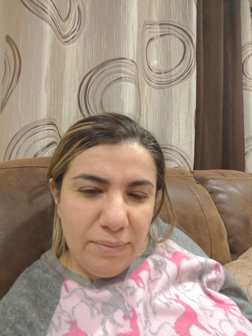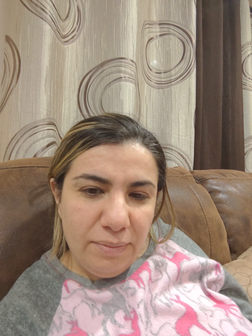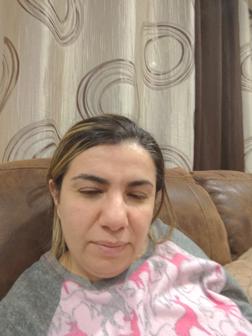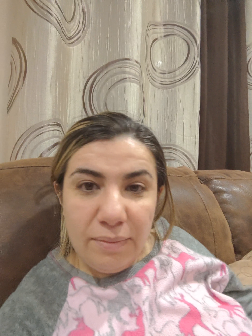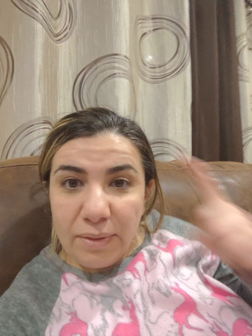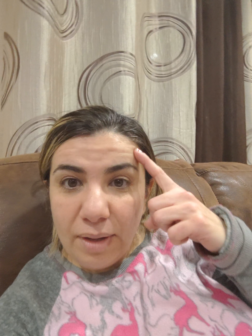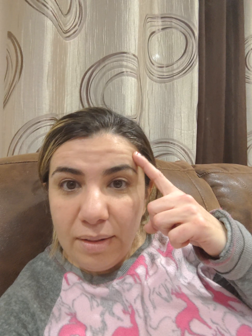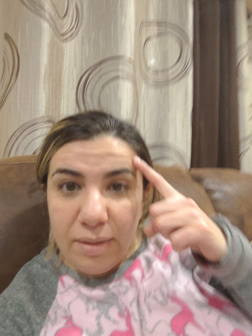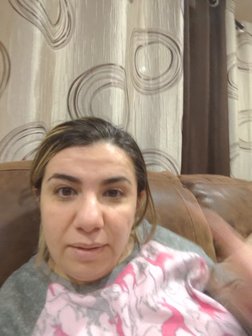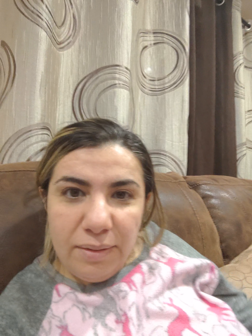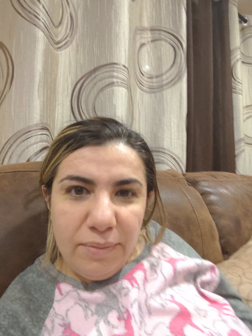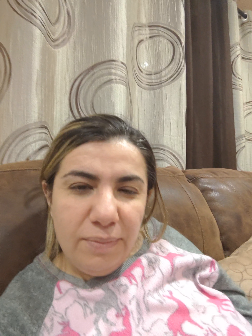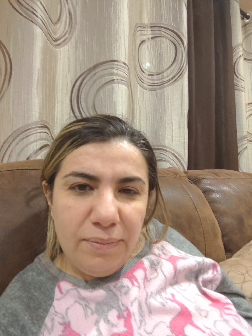think